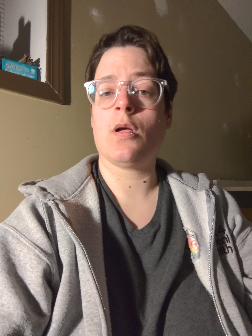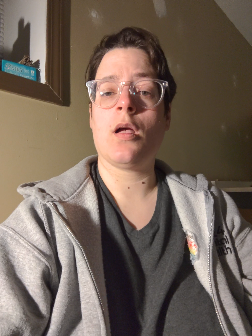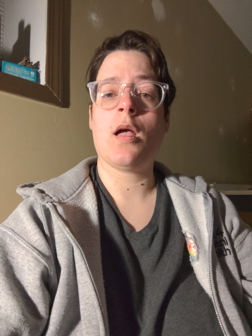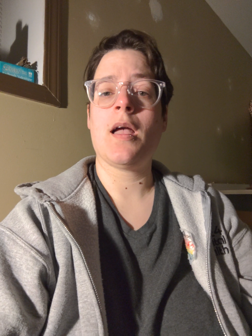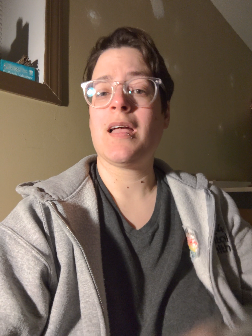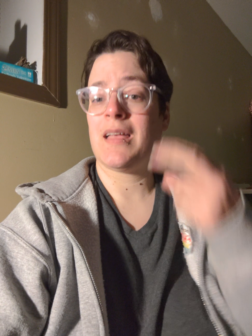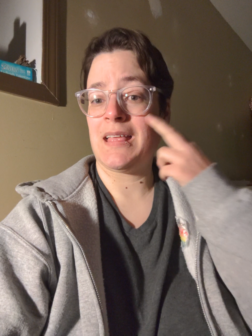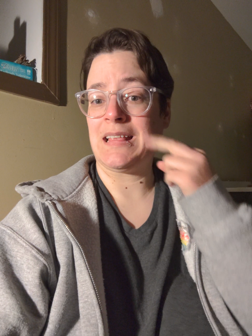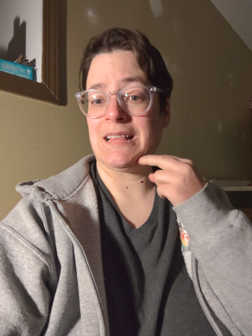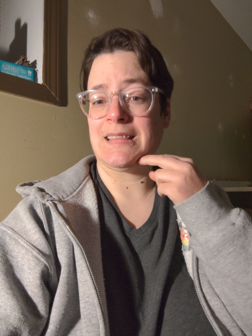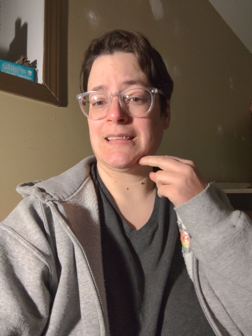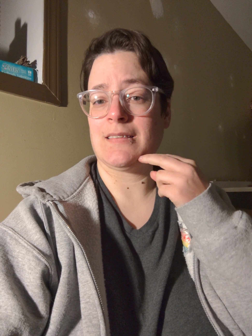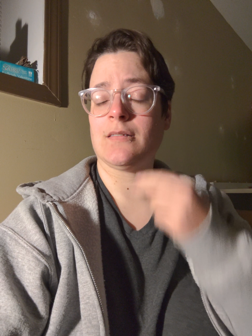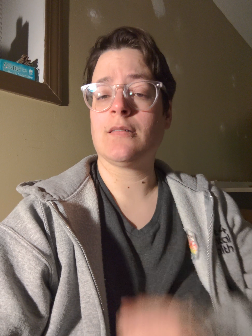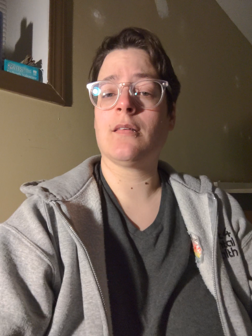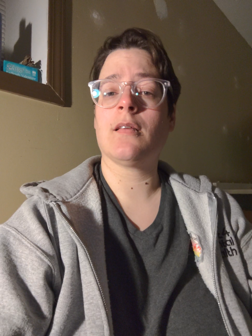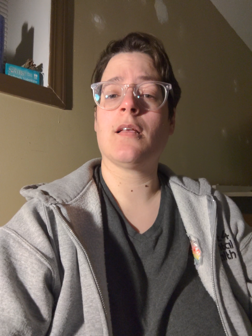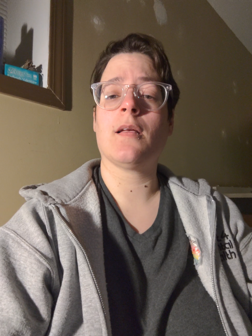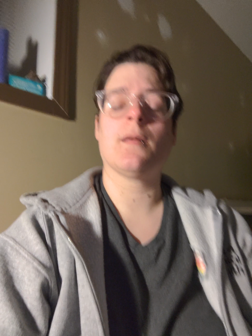head